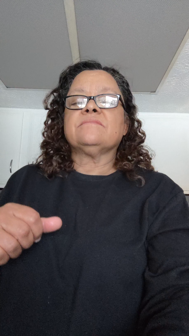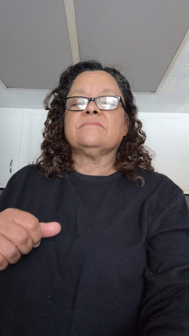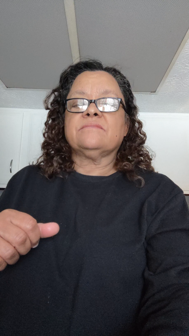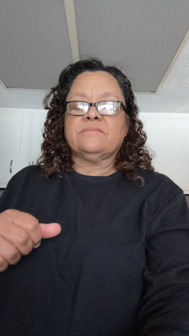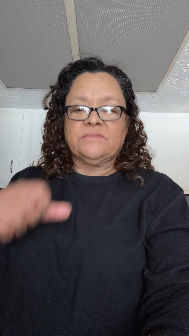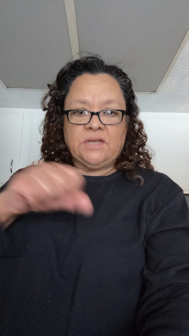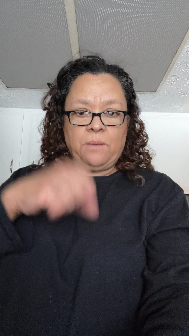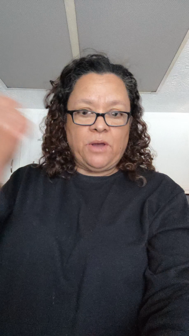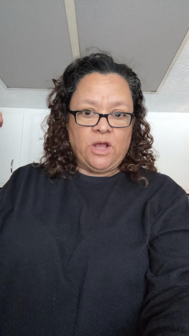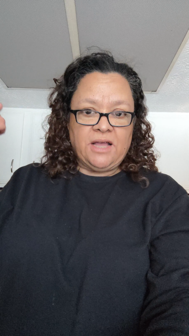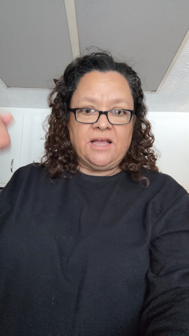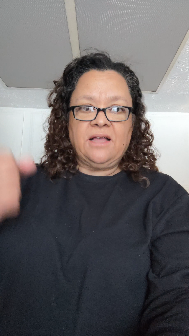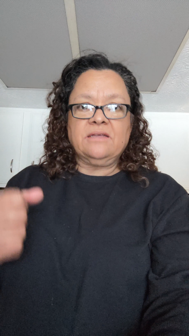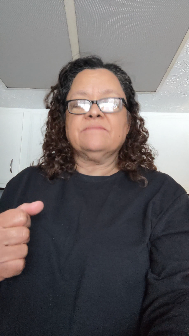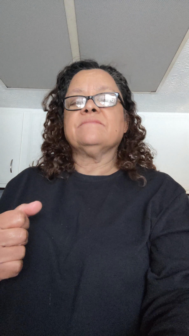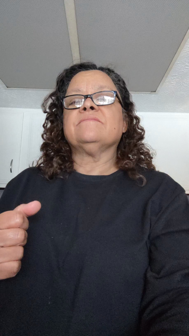broken